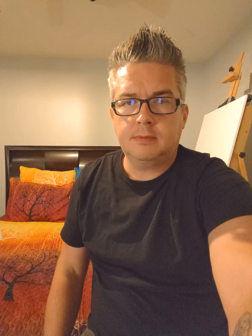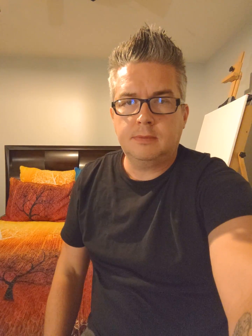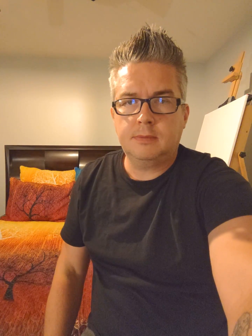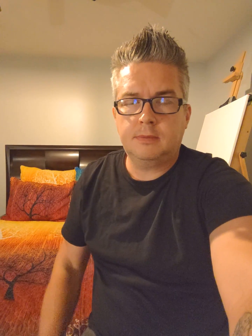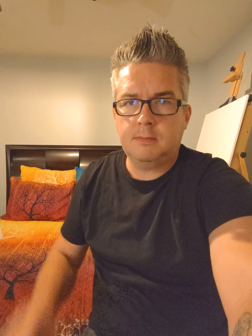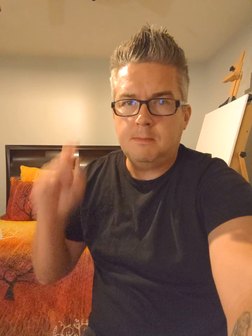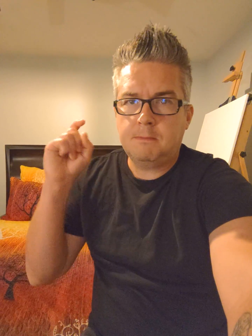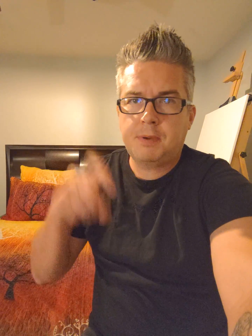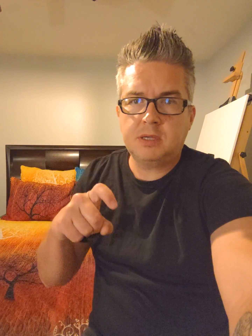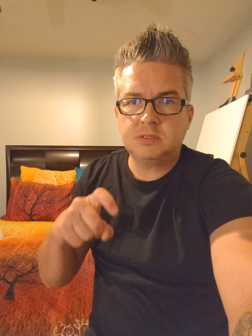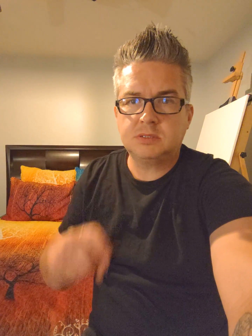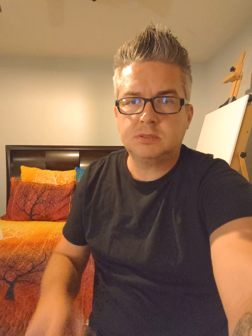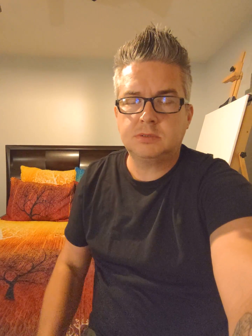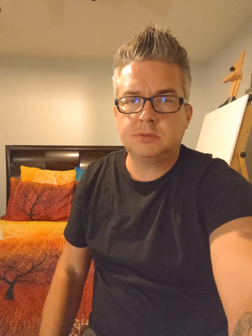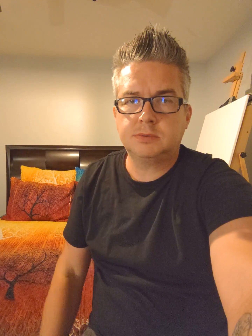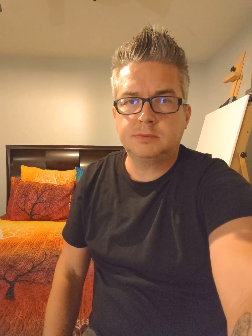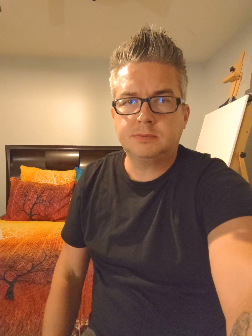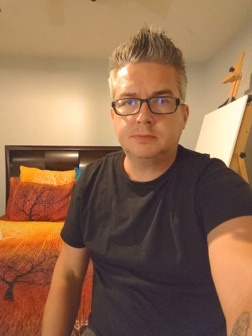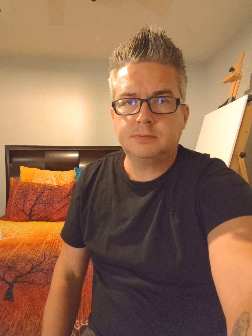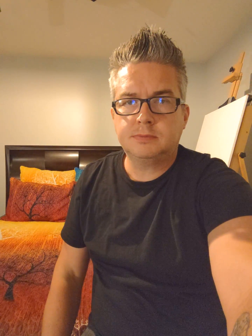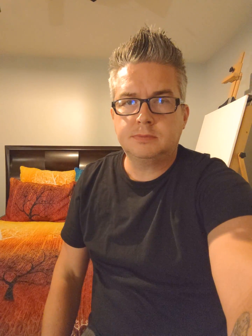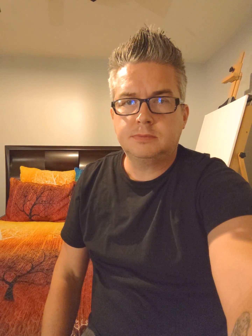must